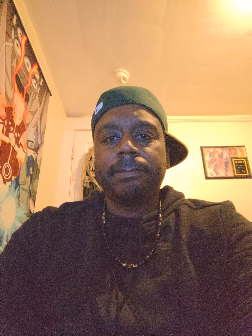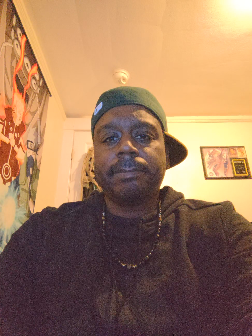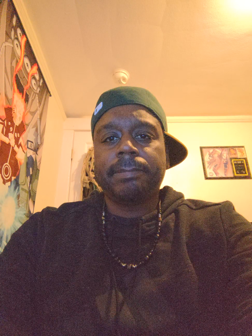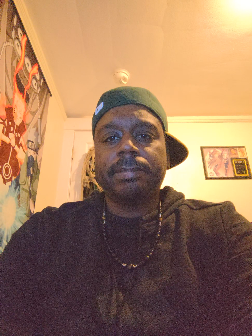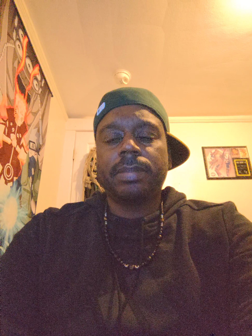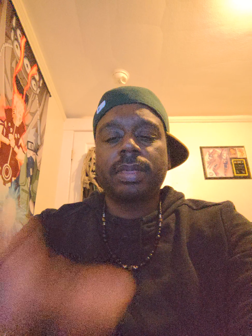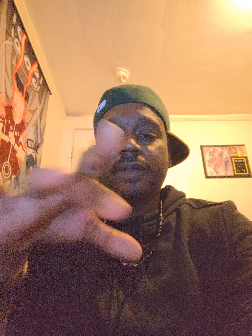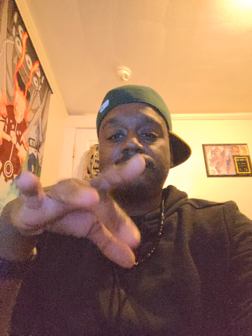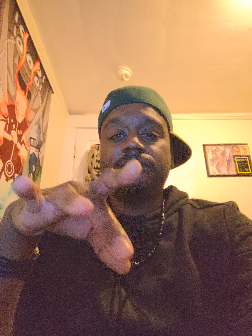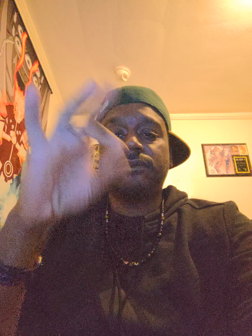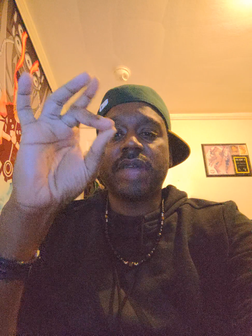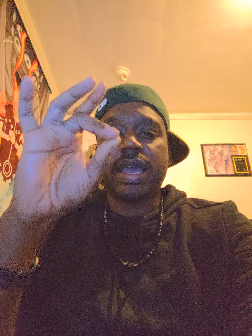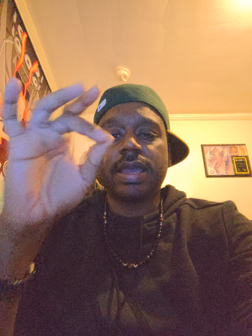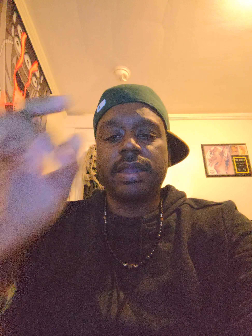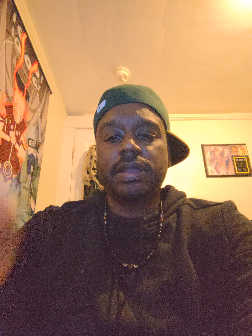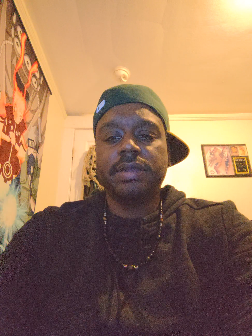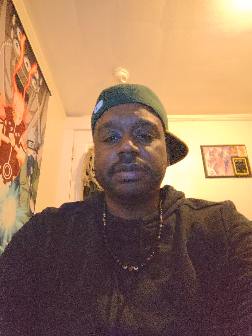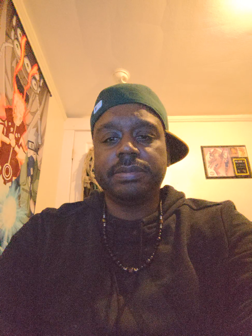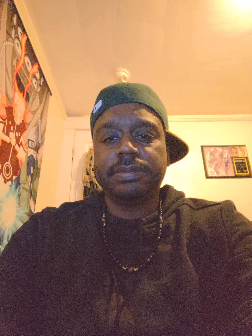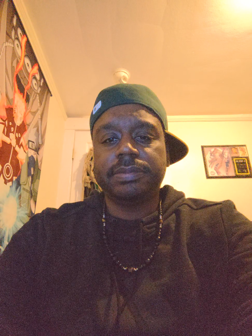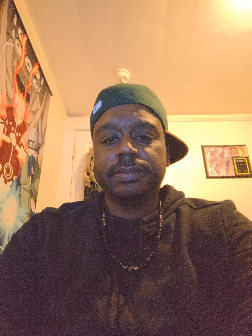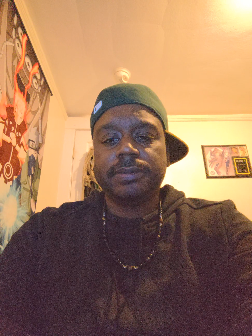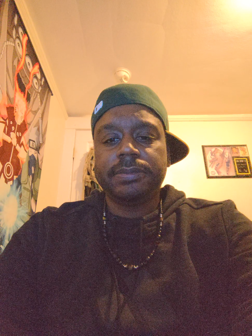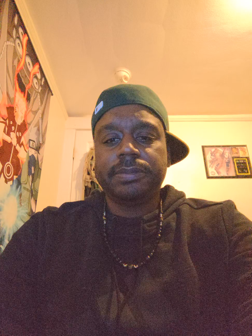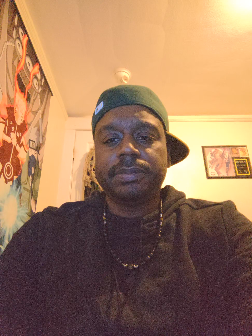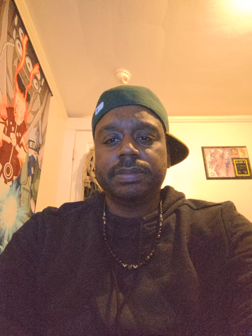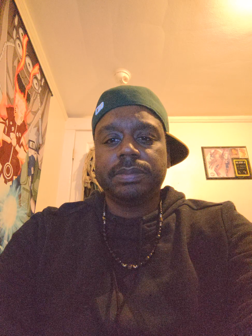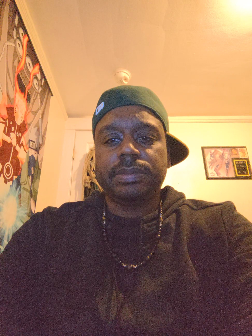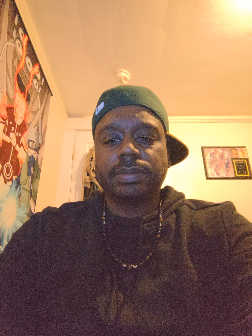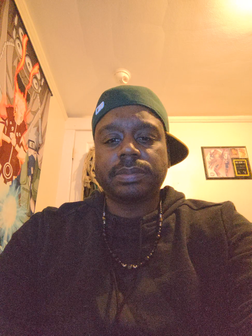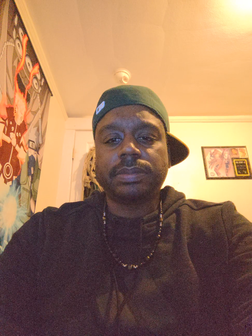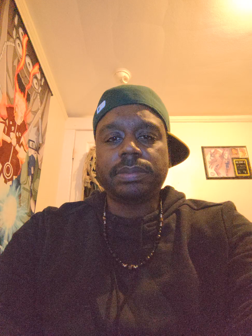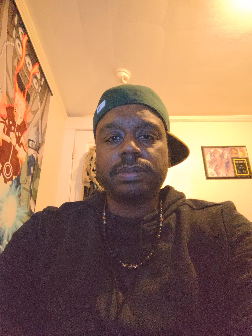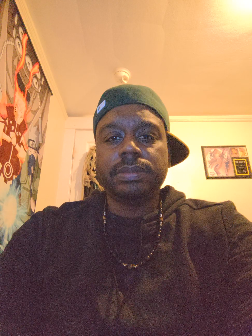find